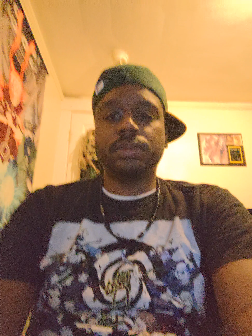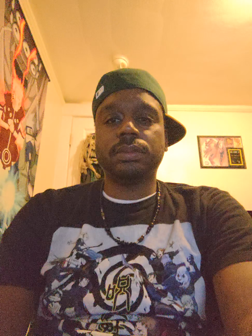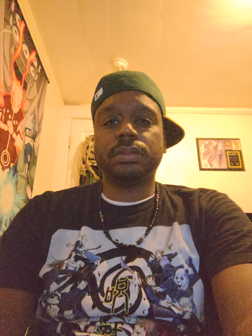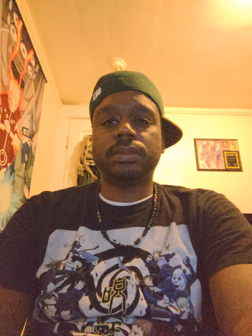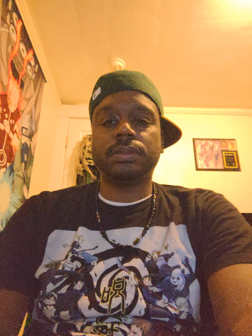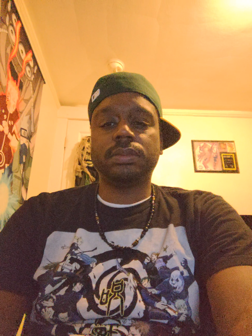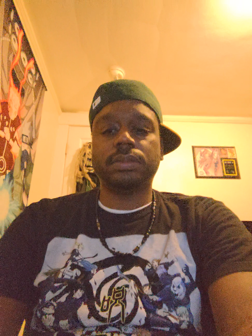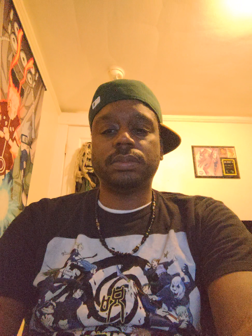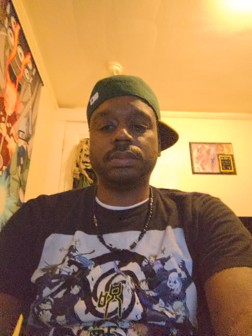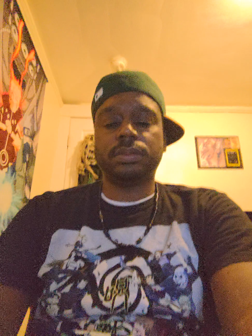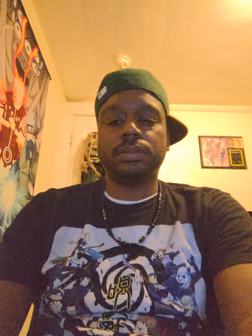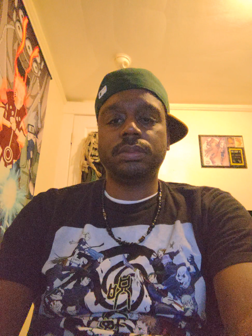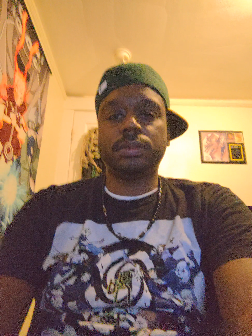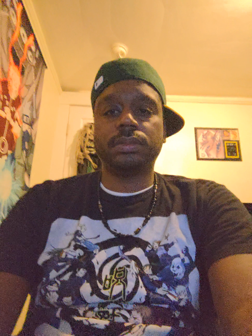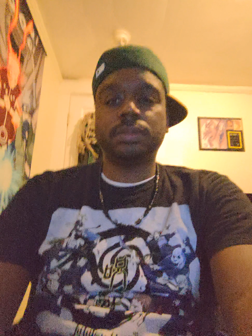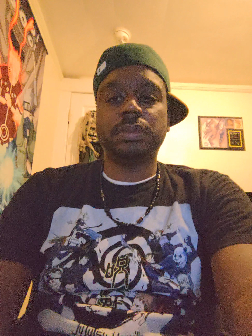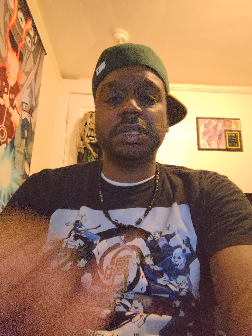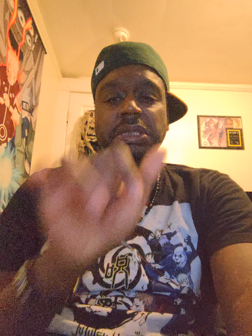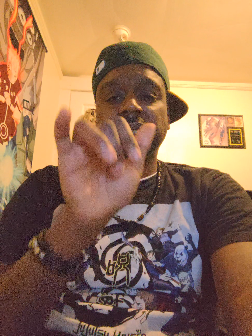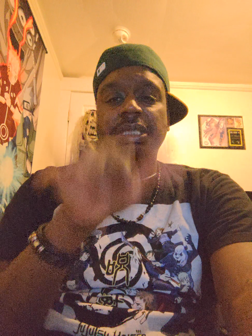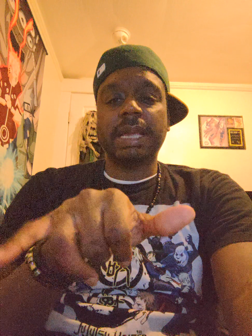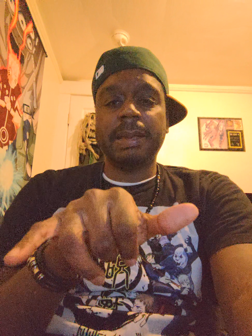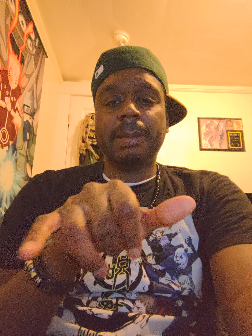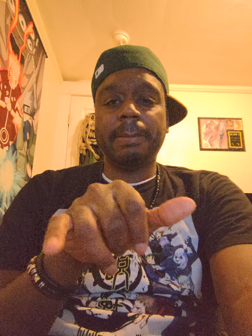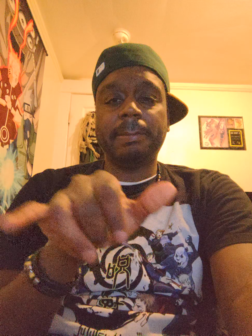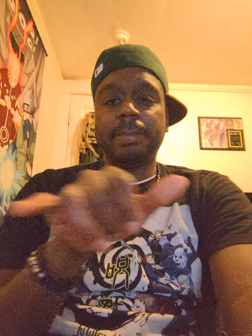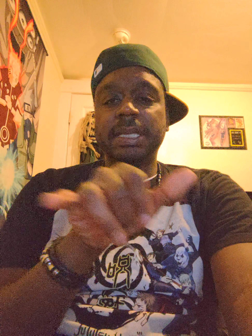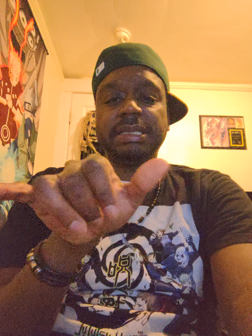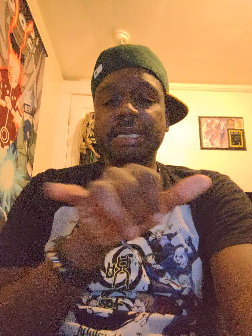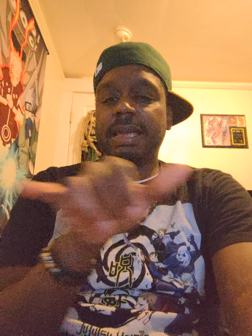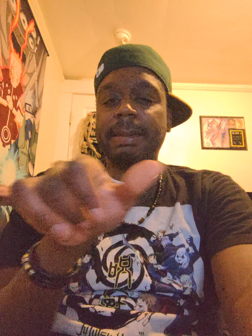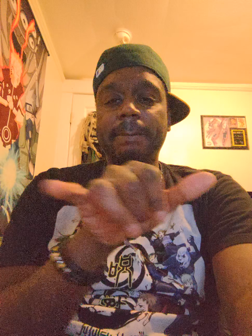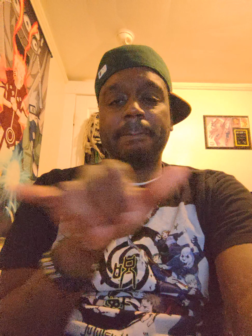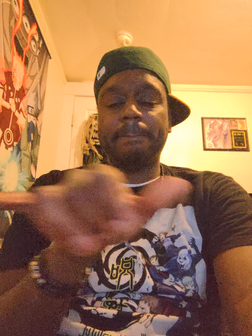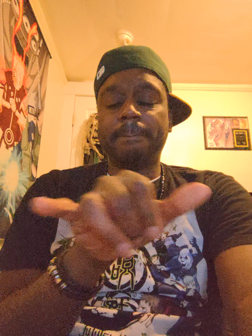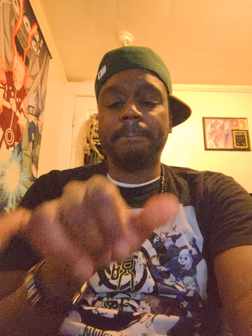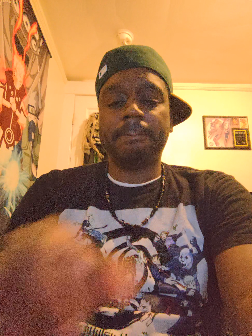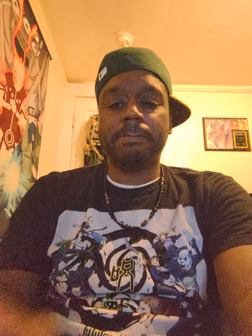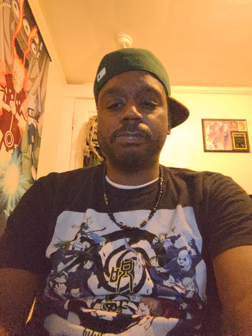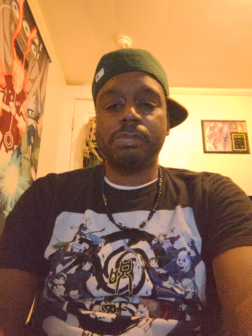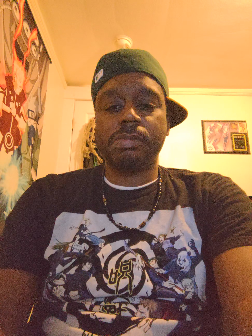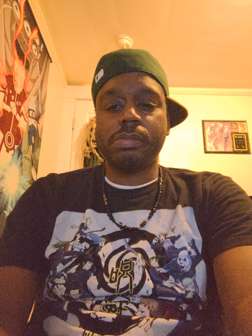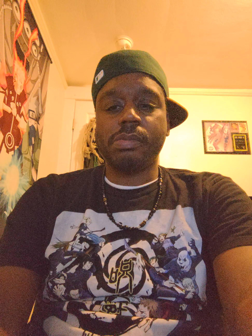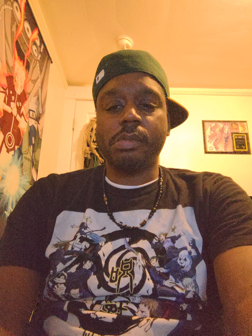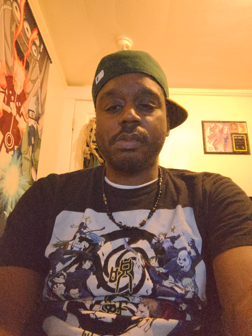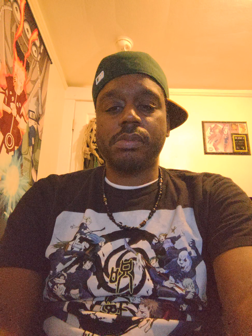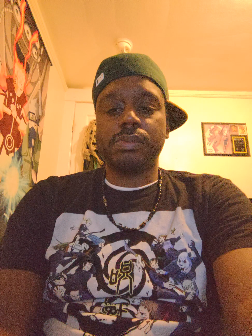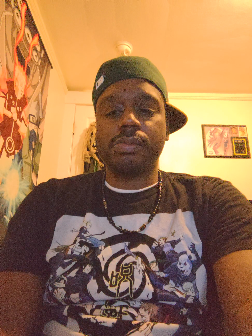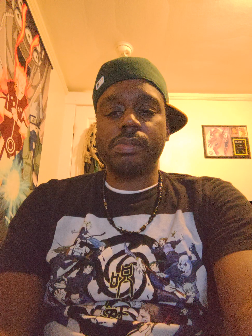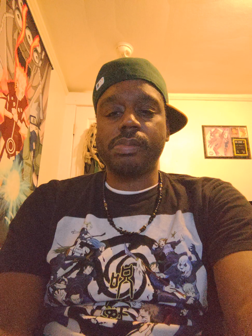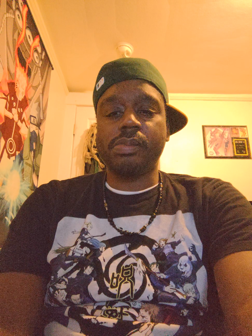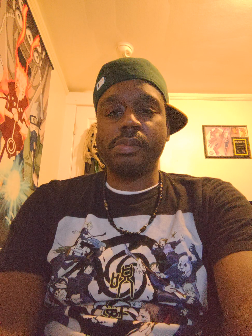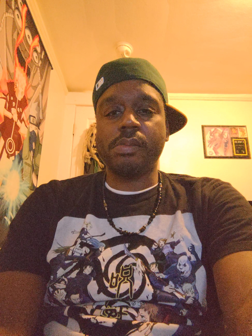same